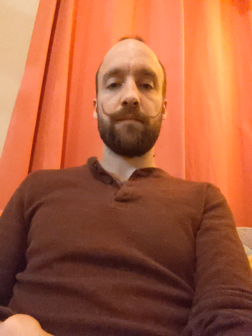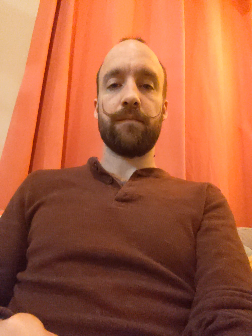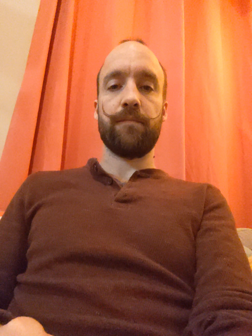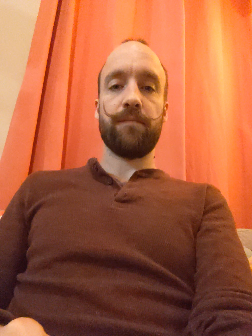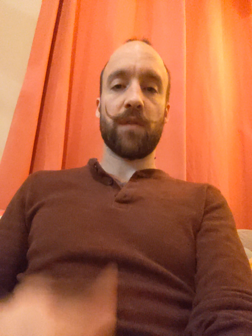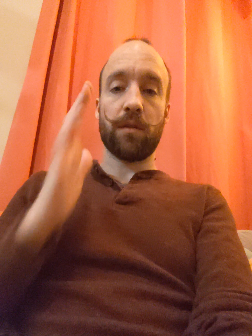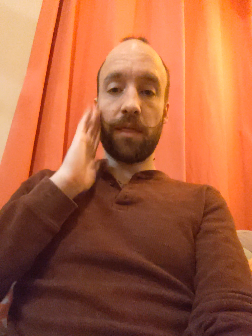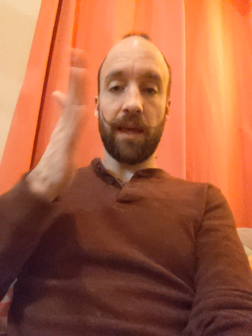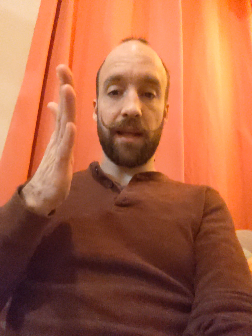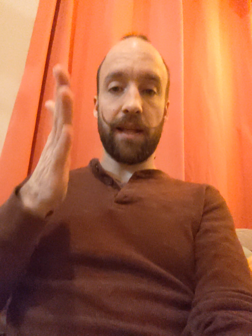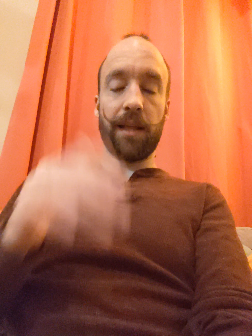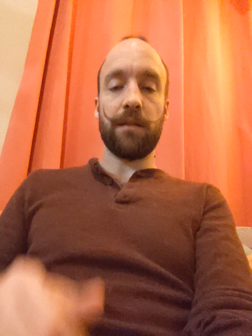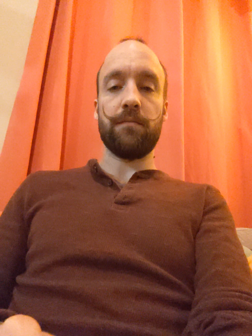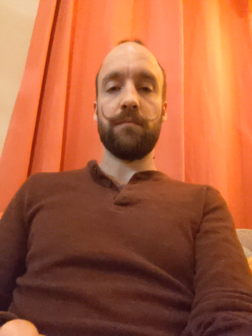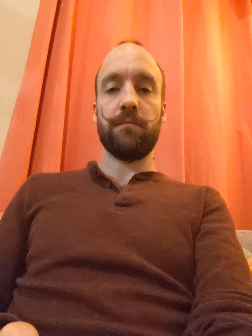will